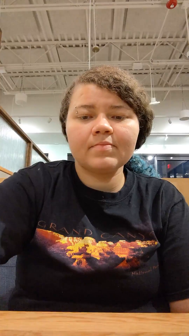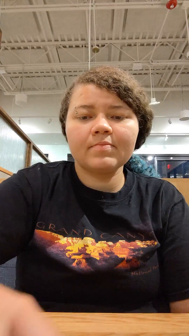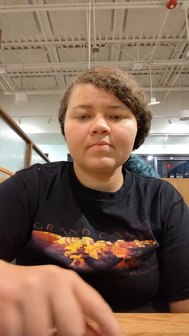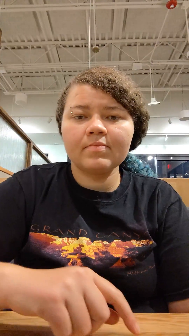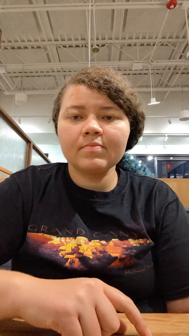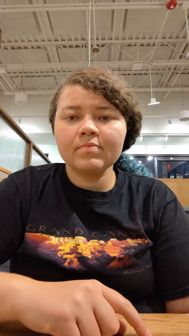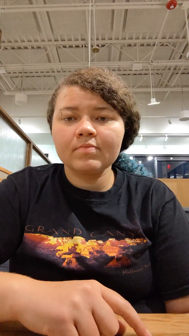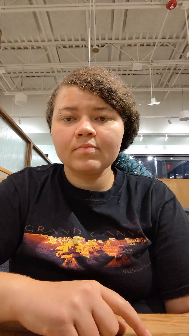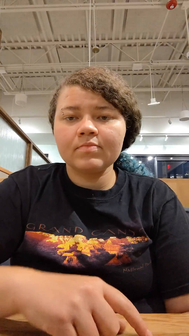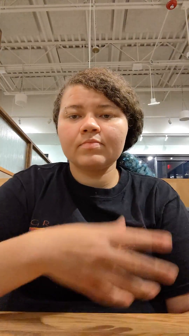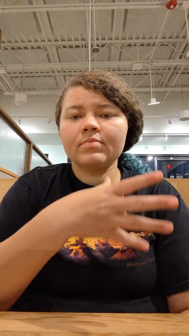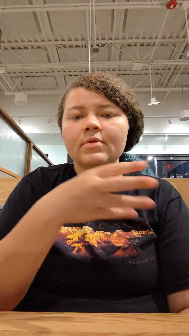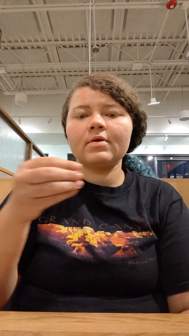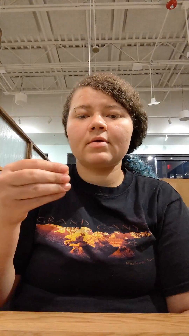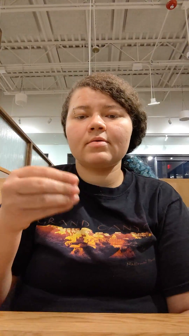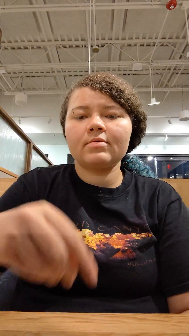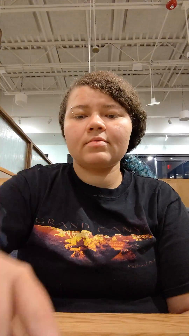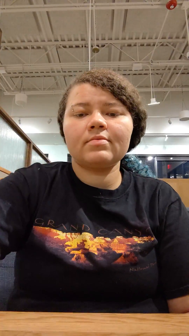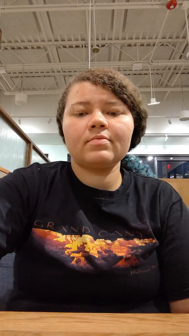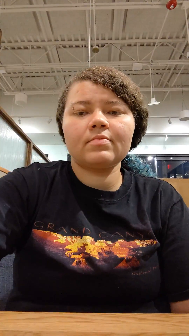and